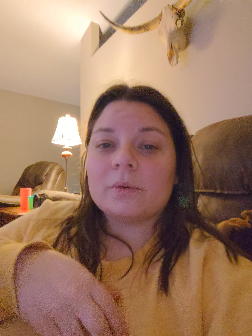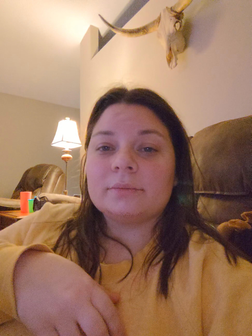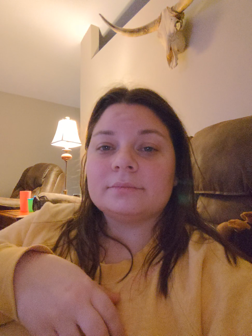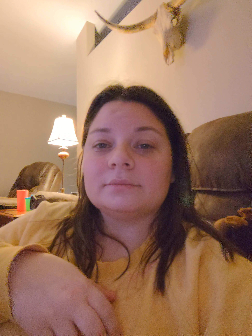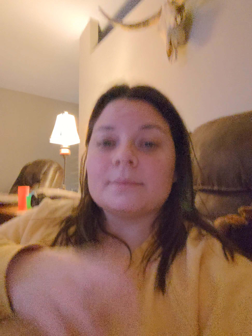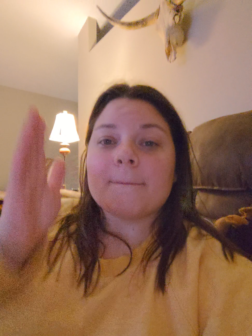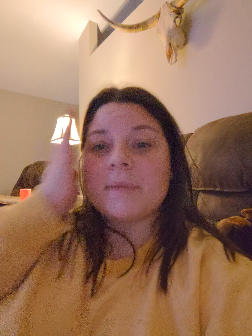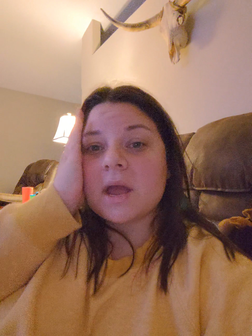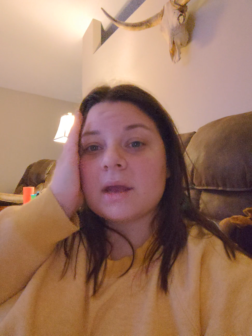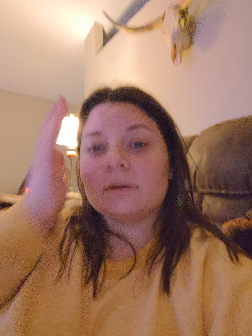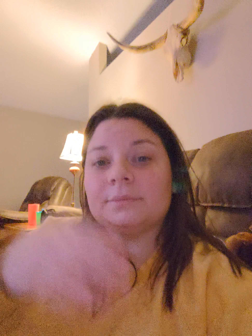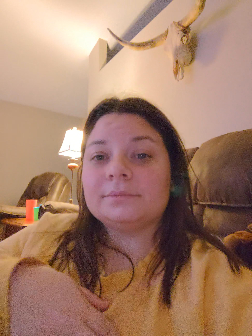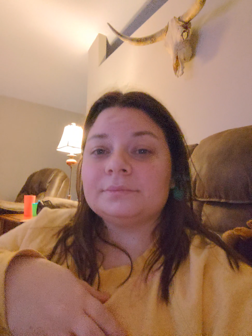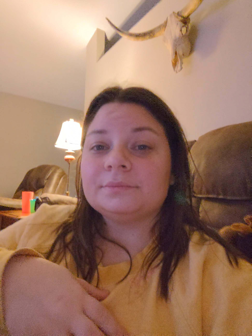bed